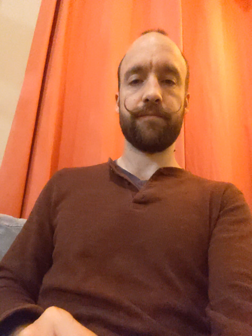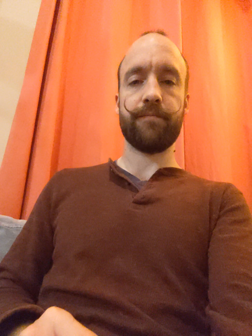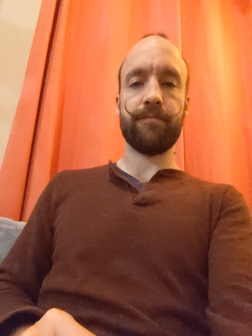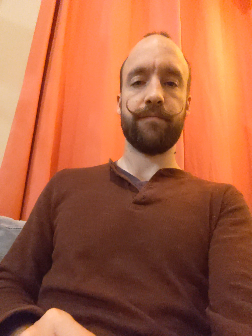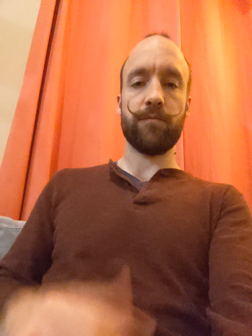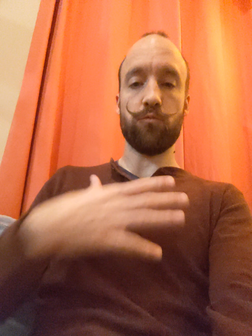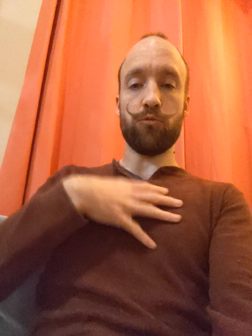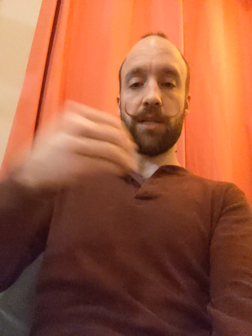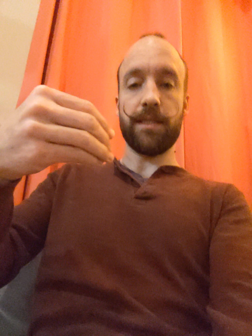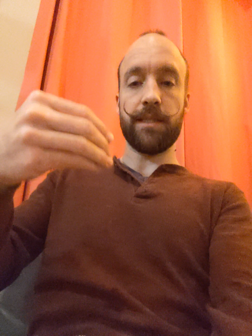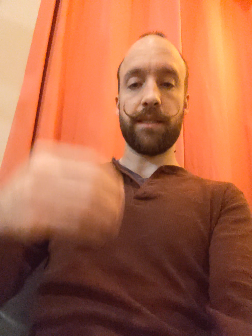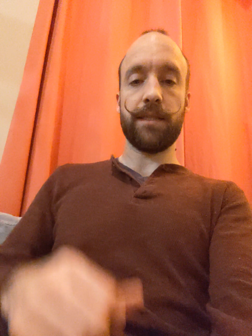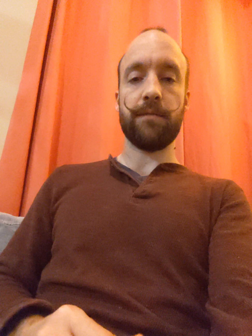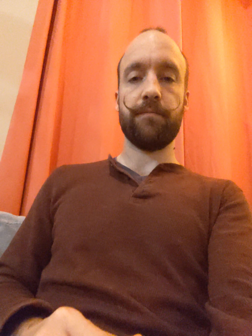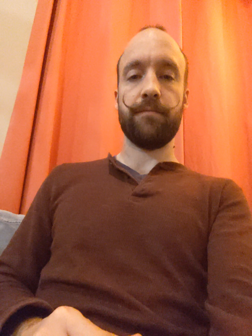white